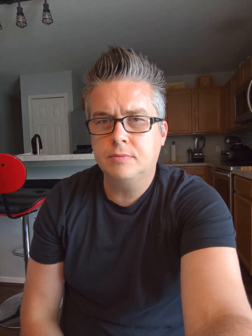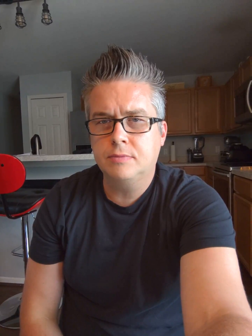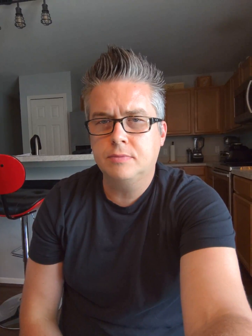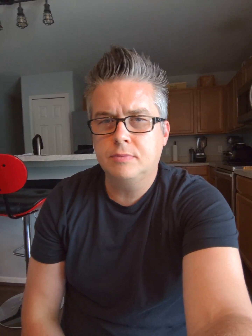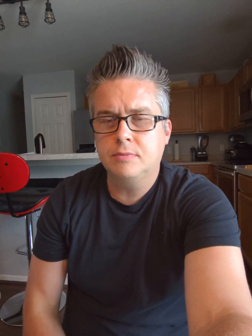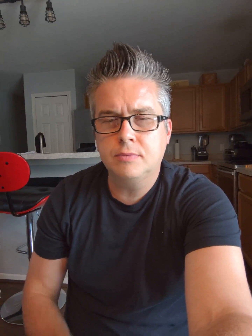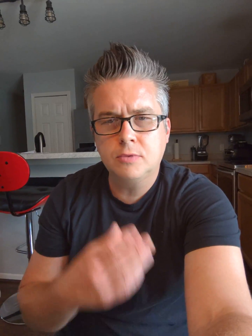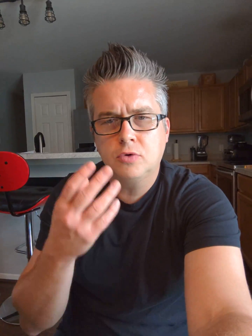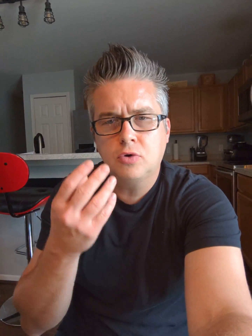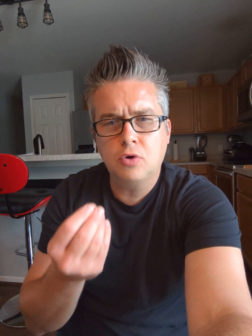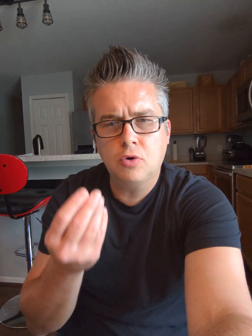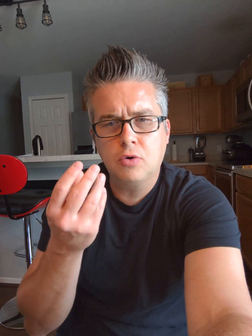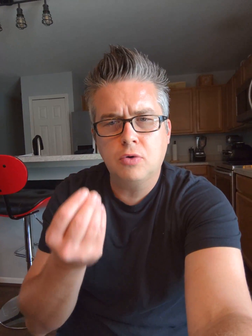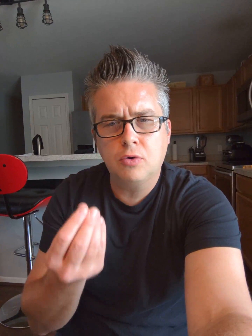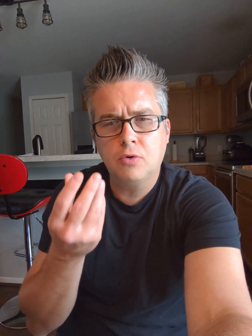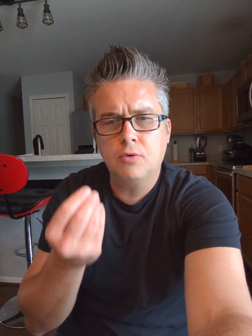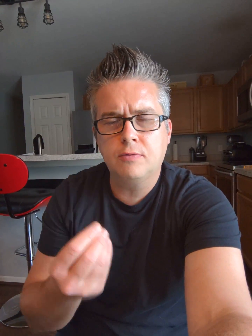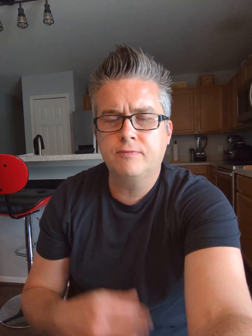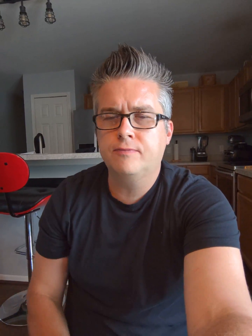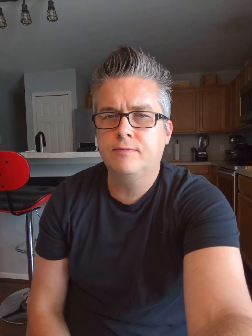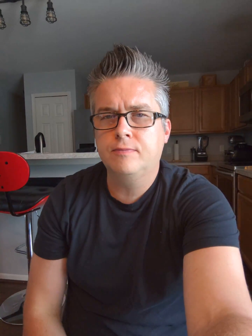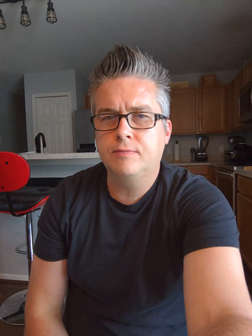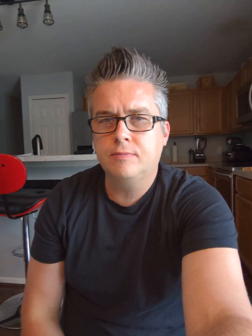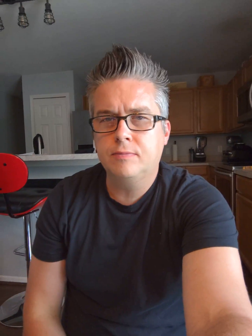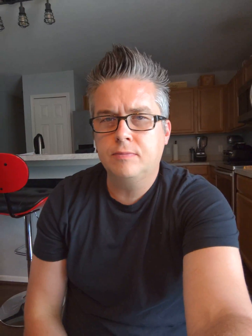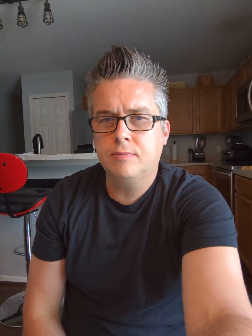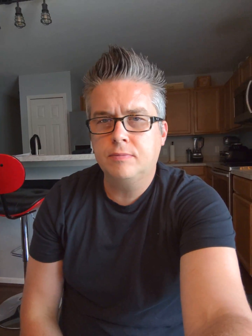gentle